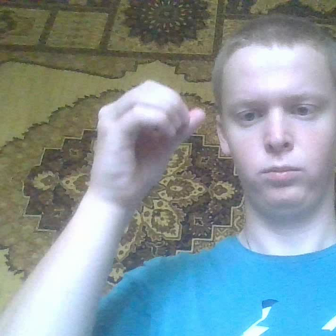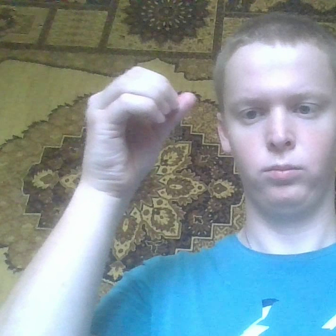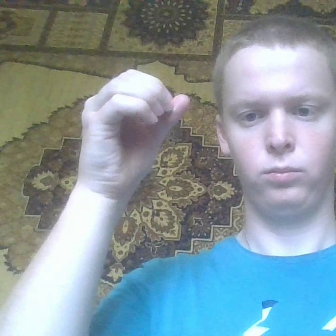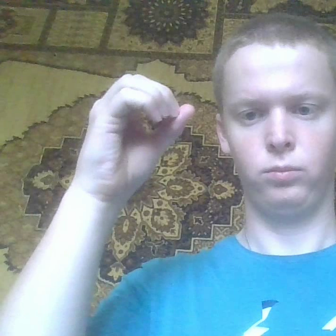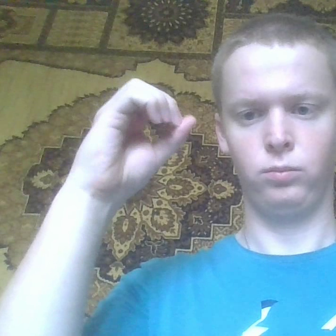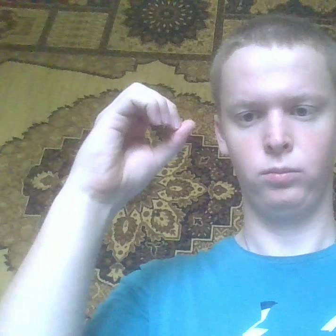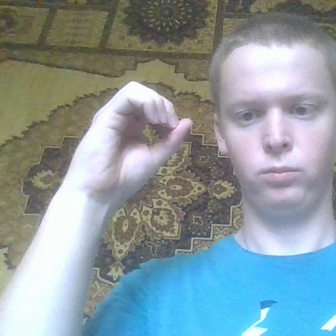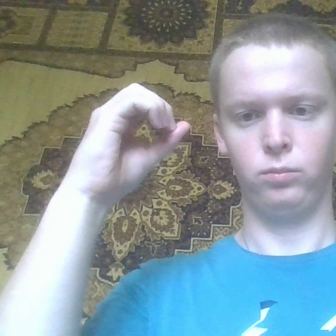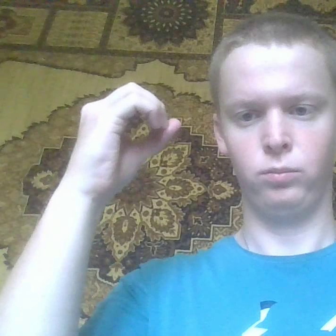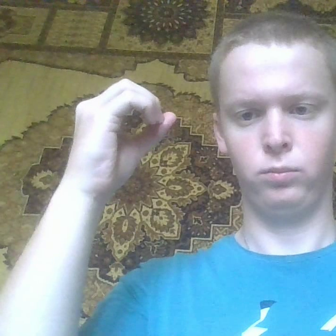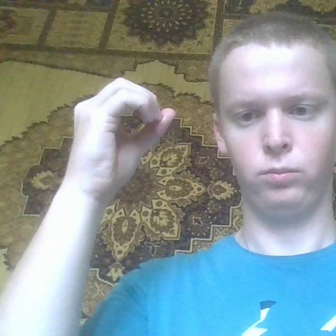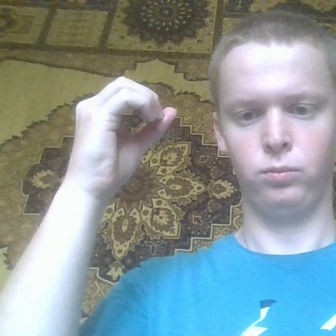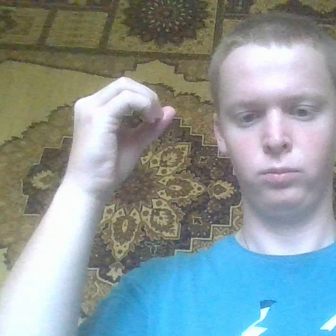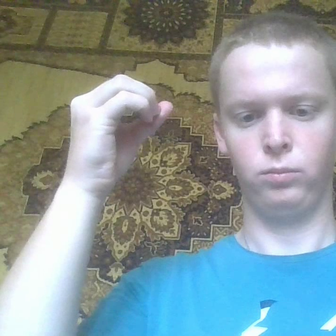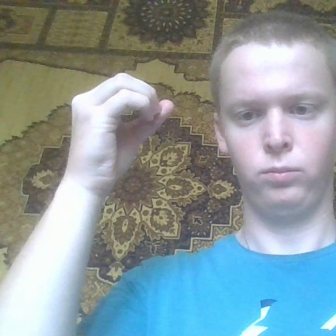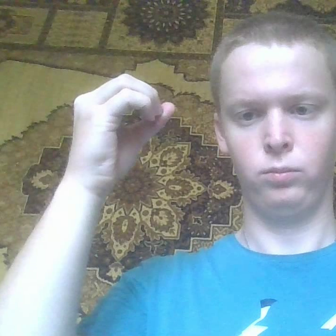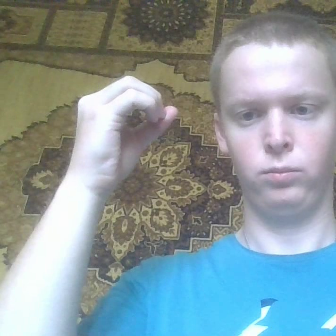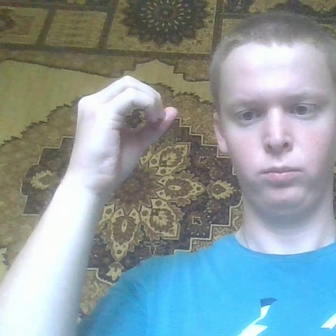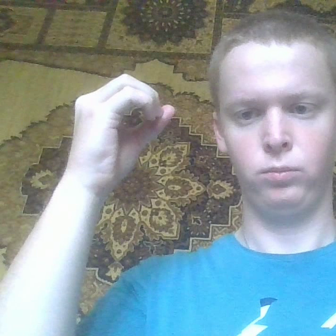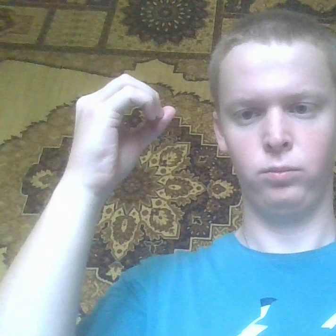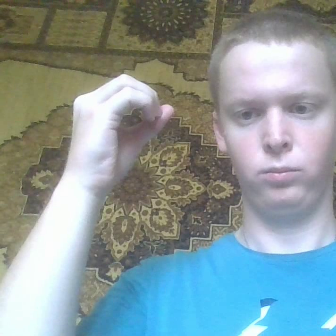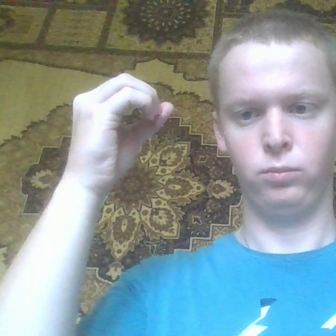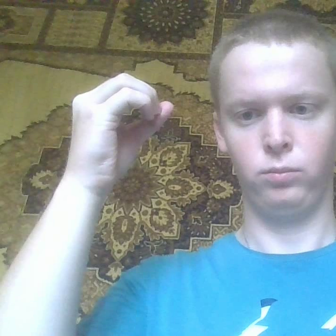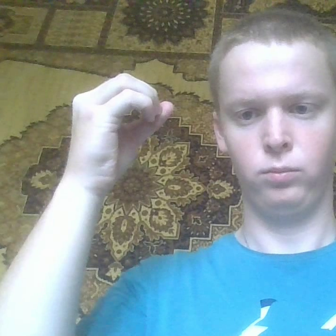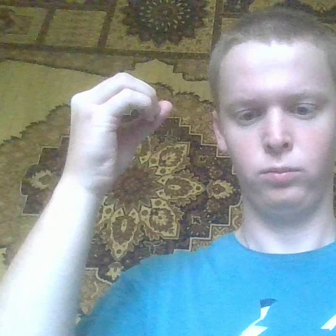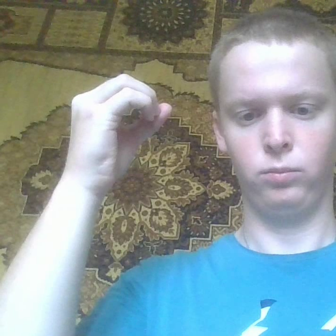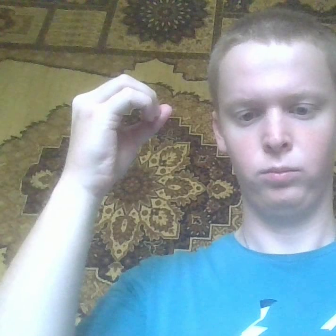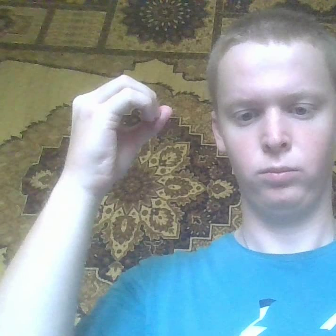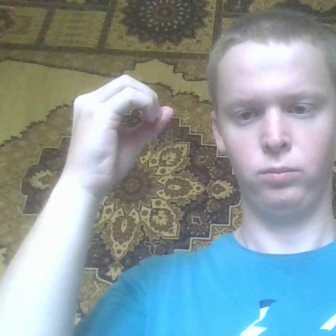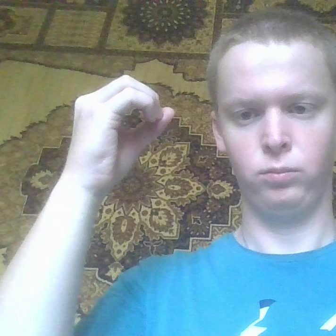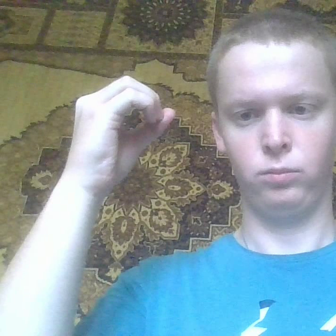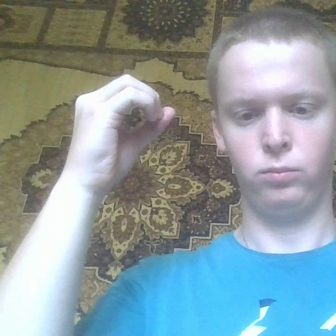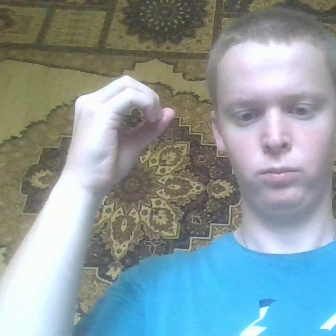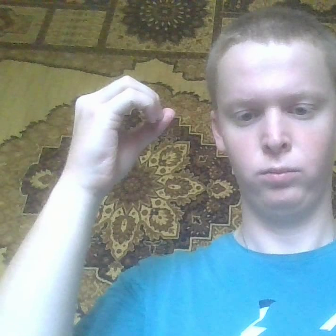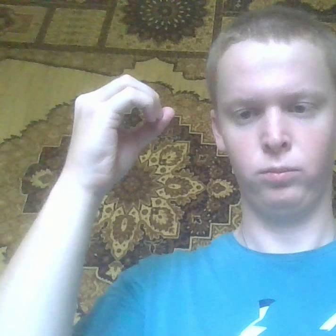Е